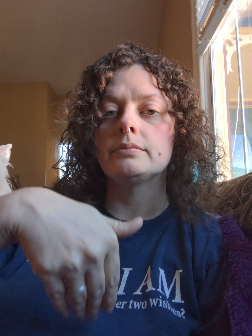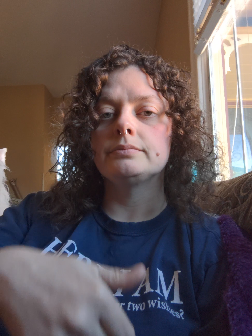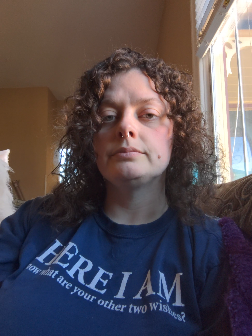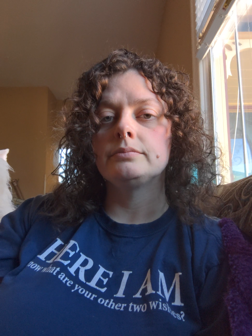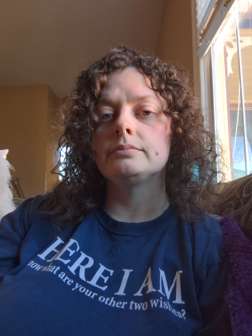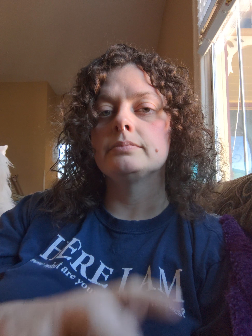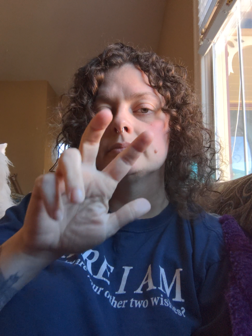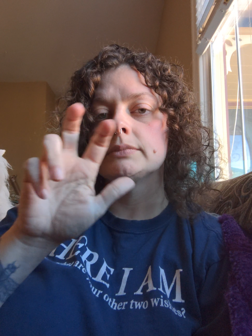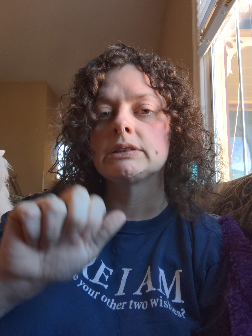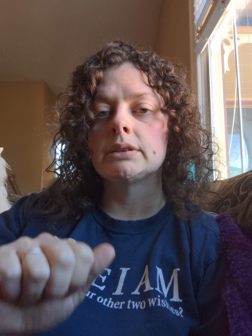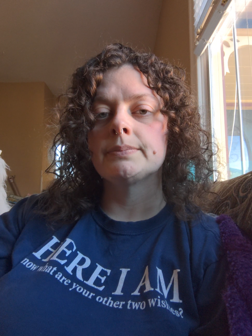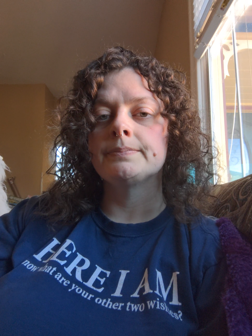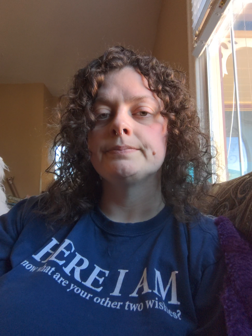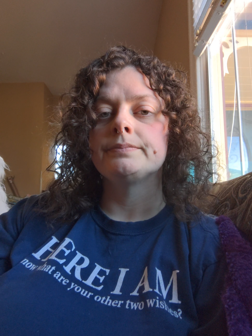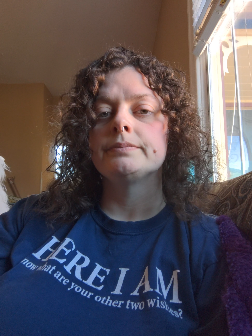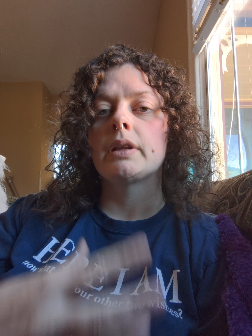pizza